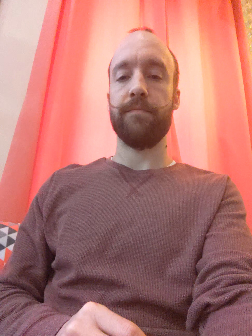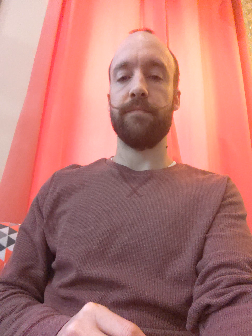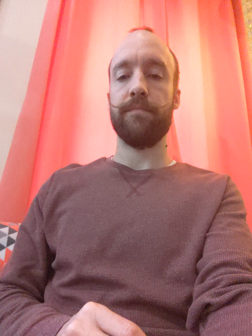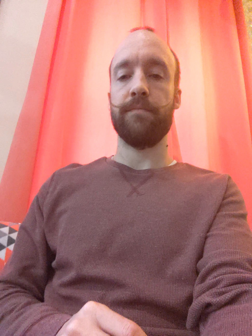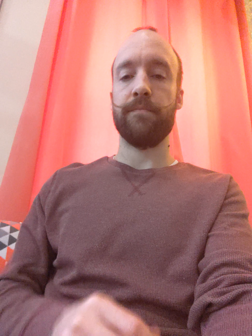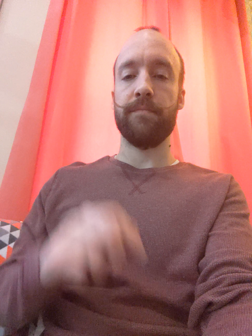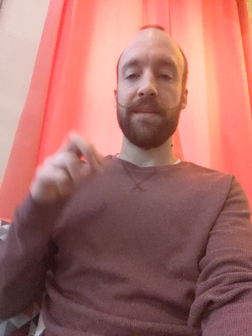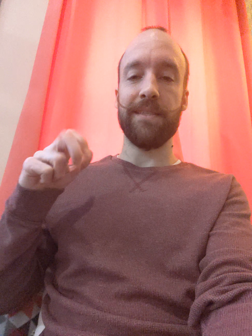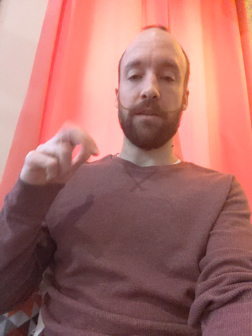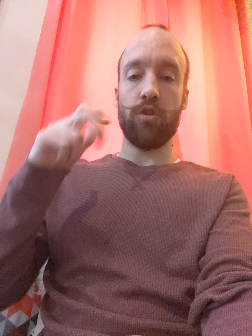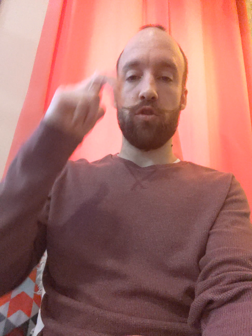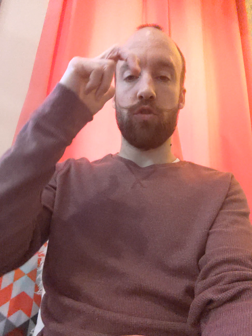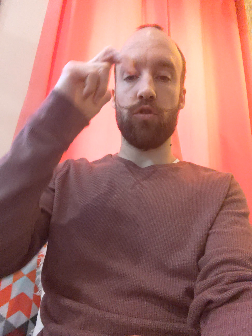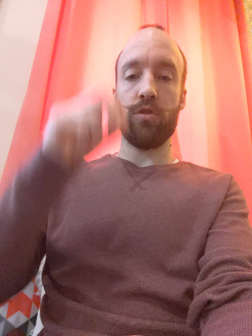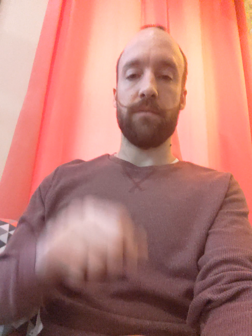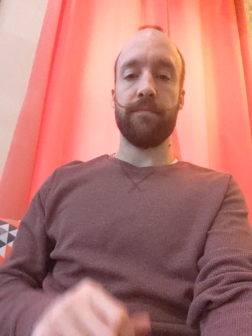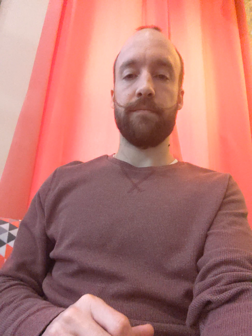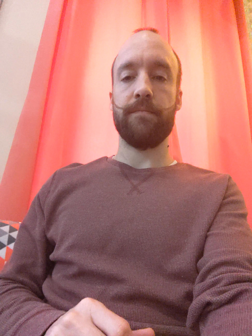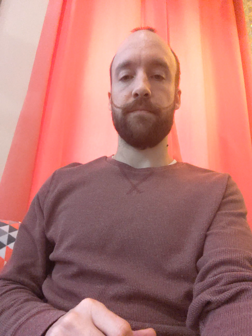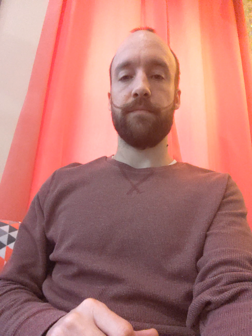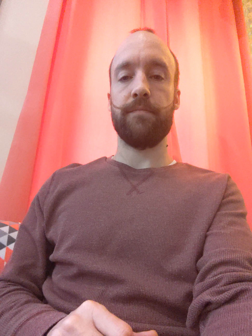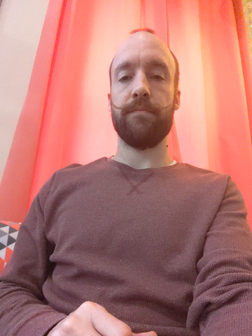stairs